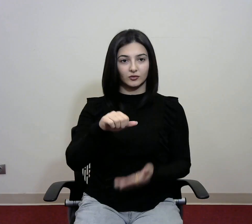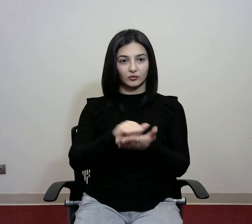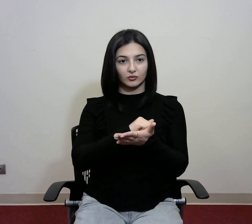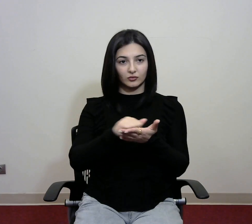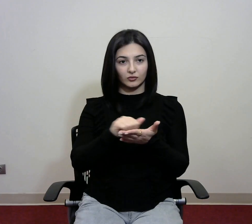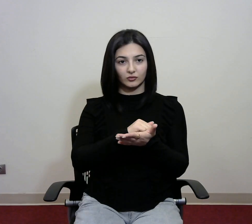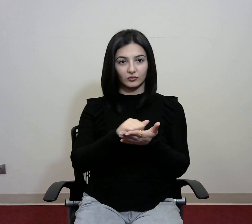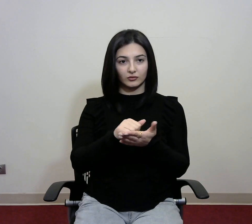sənəd